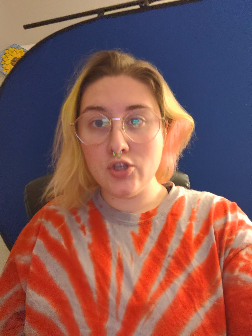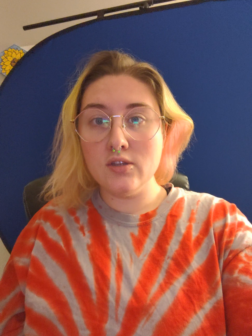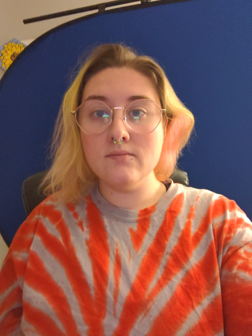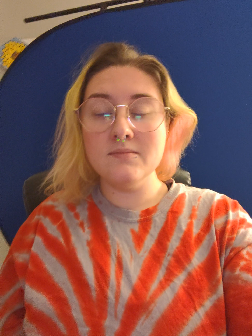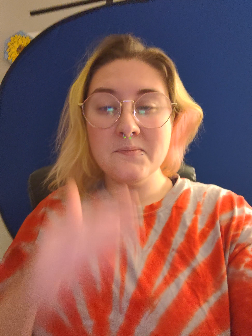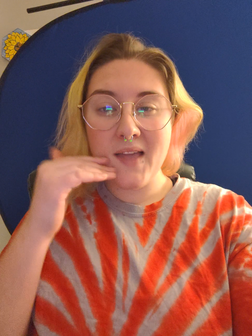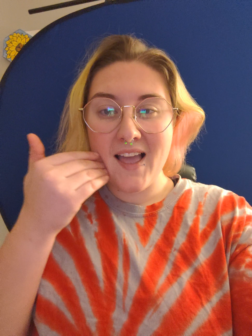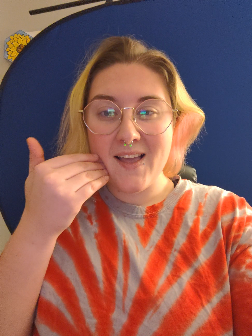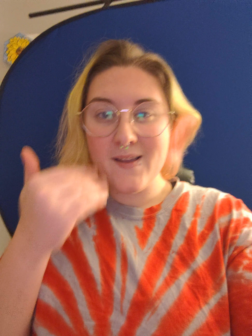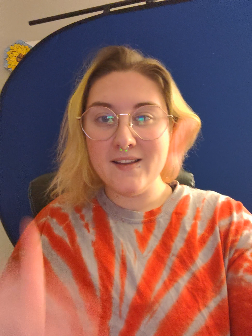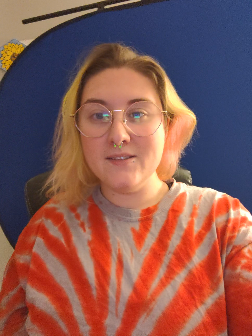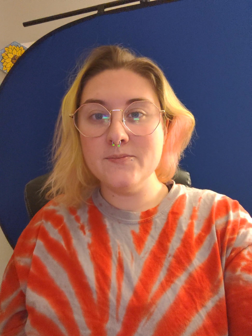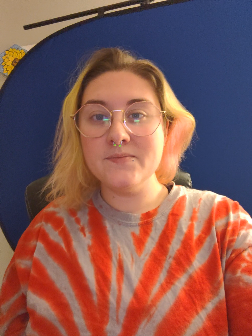smile